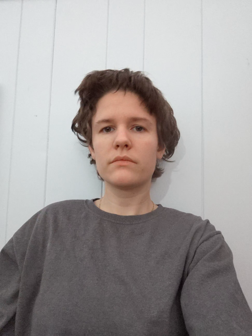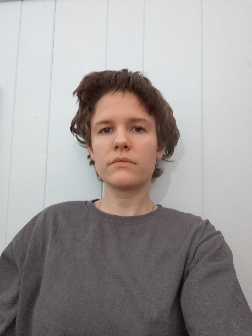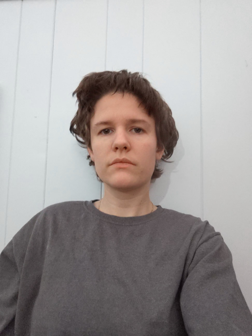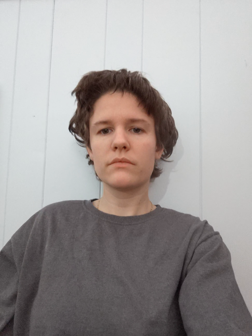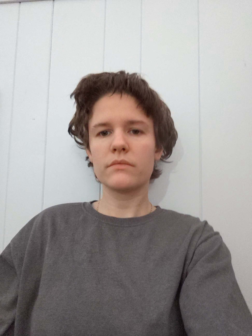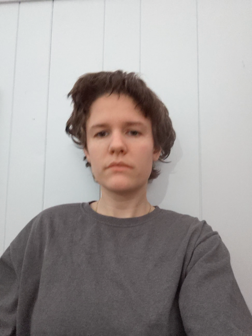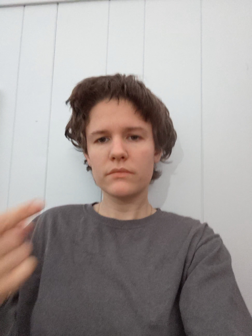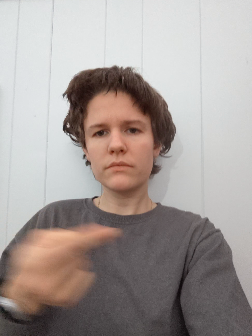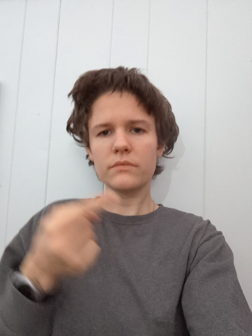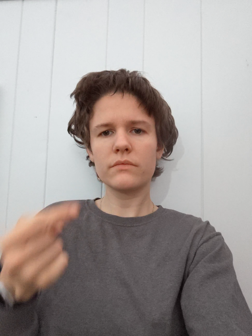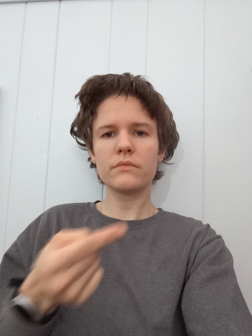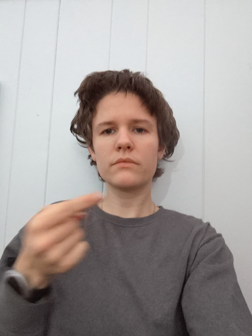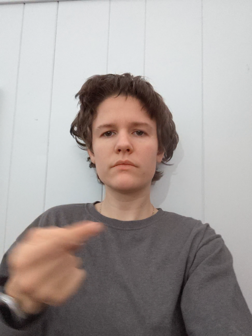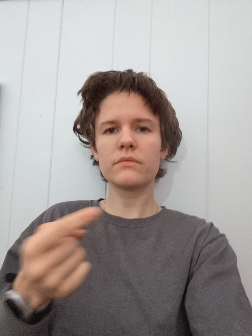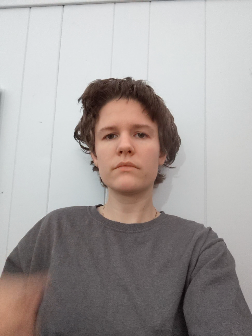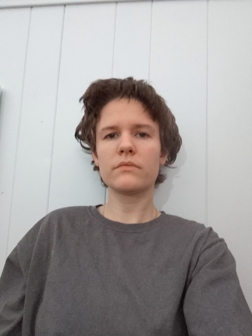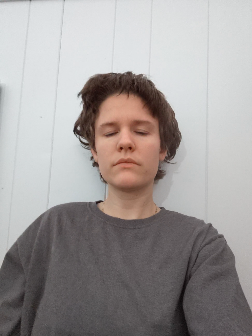owie